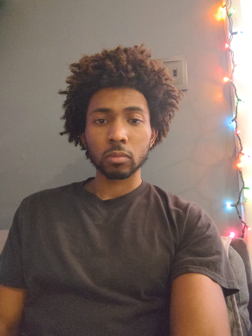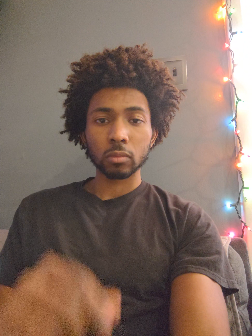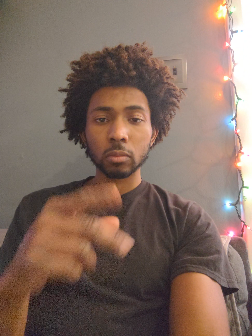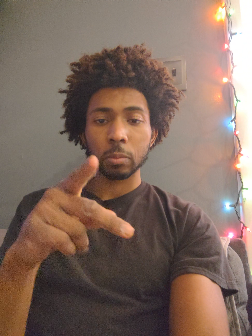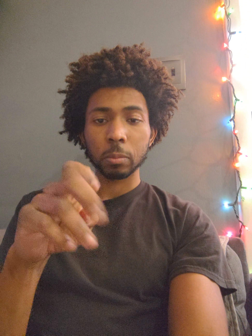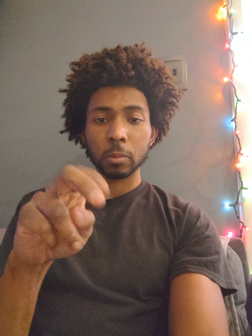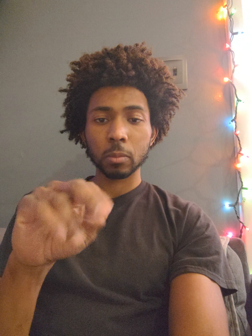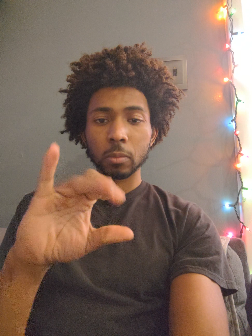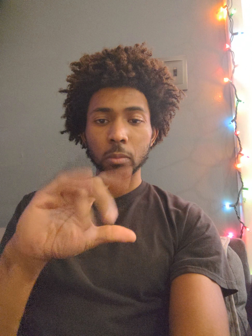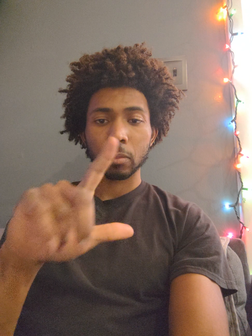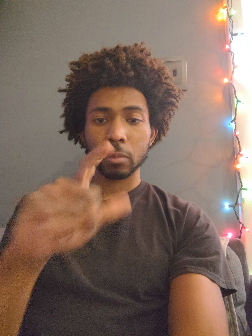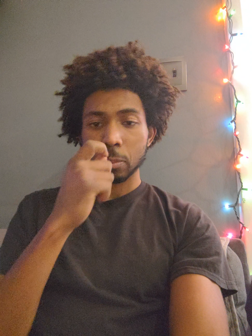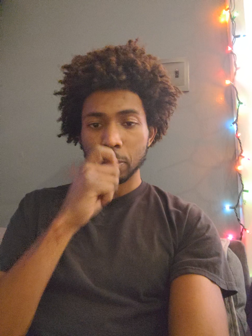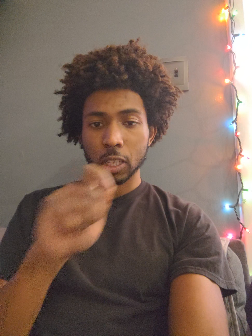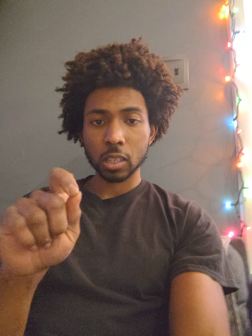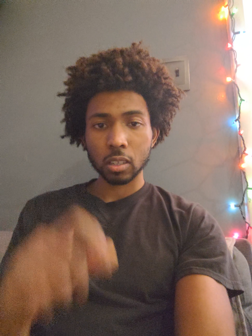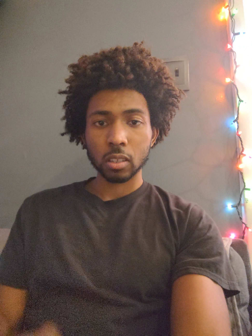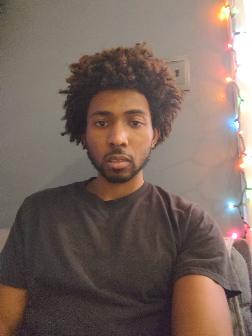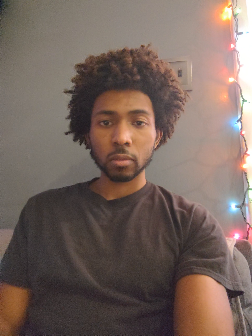pencil